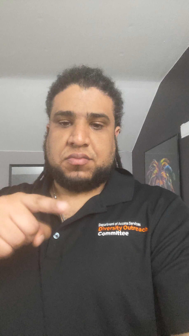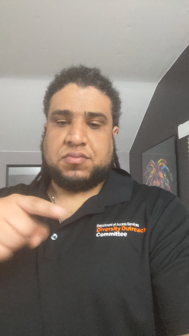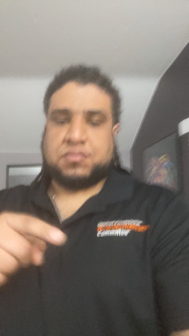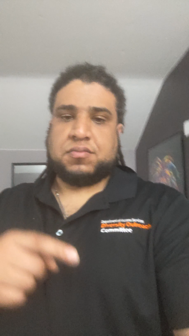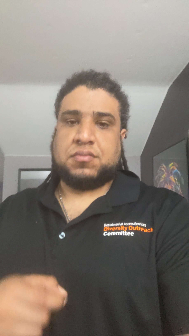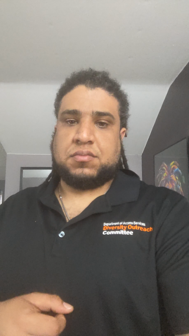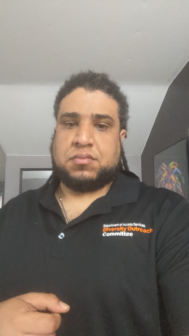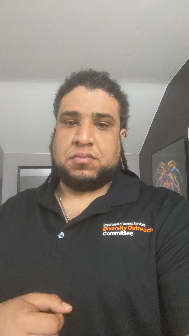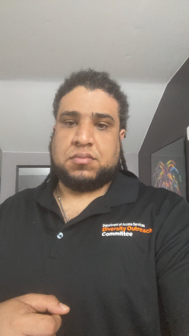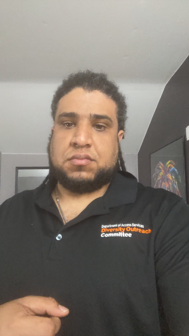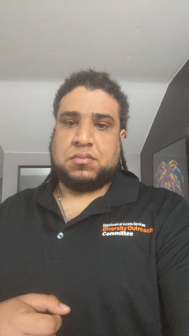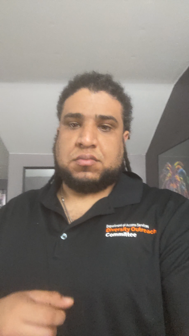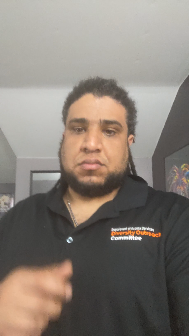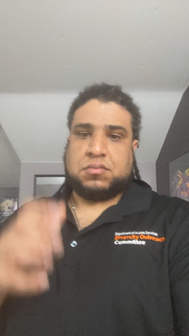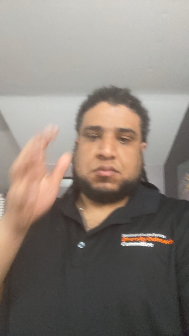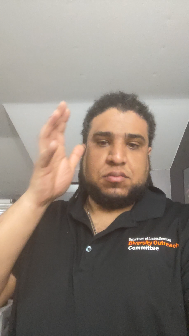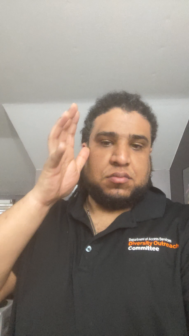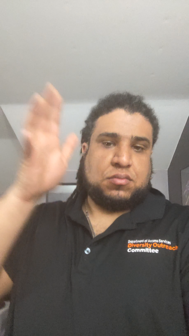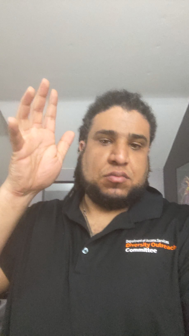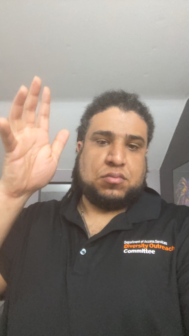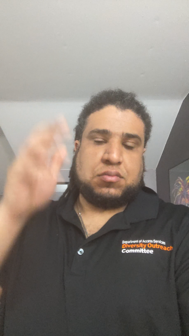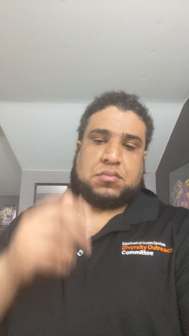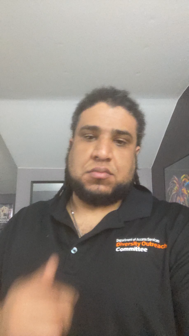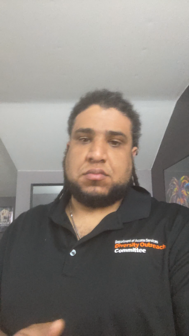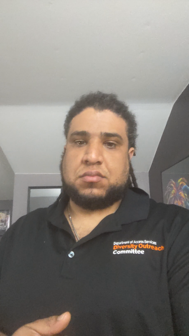deer